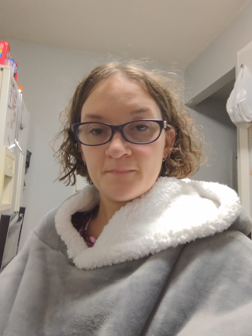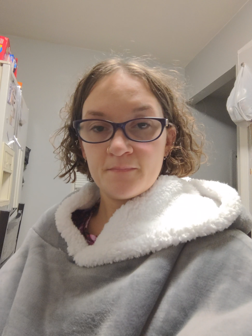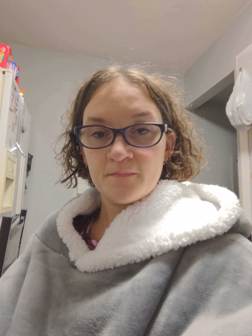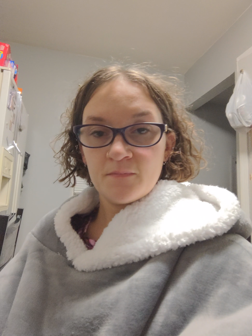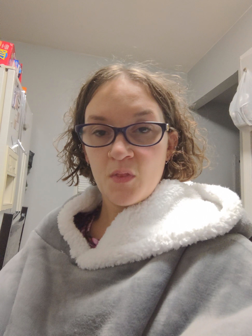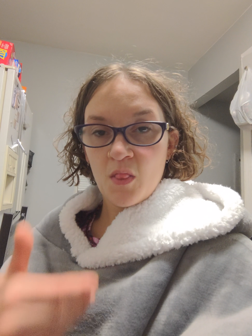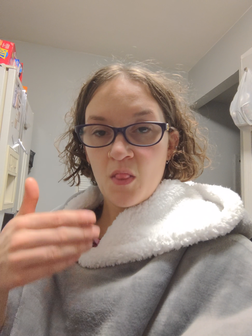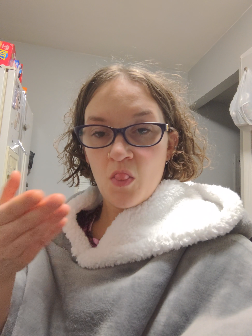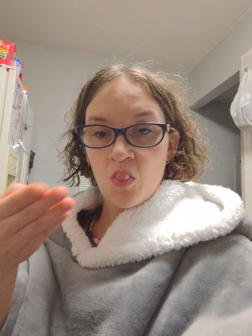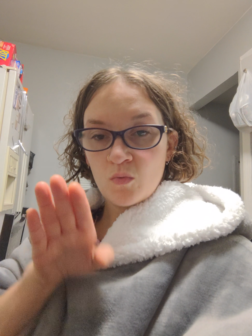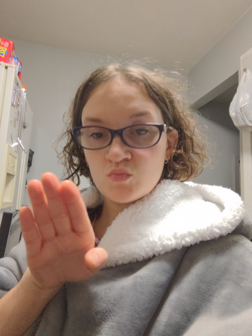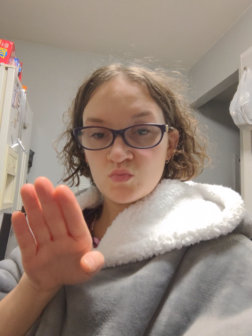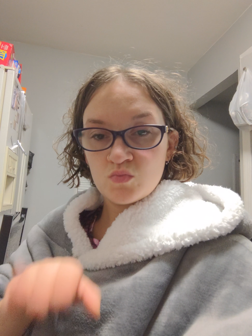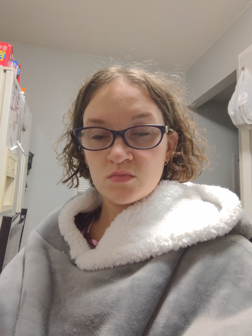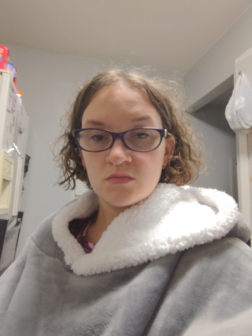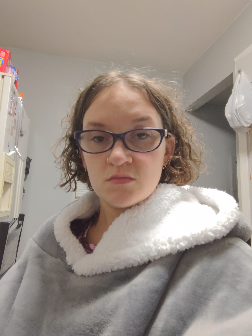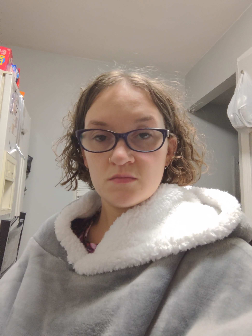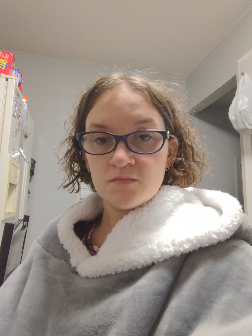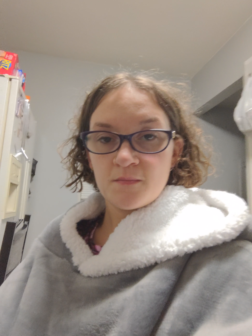close